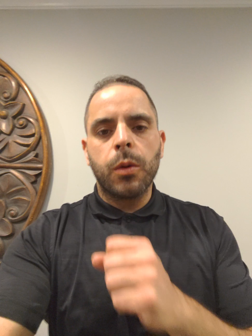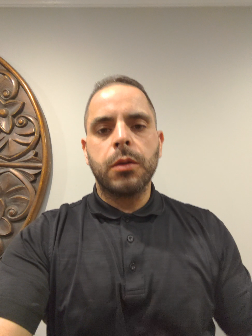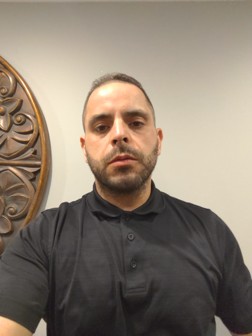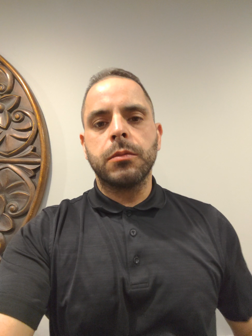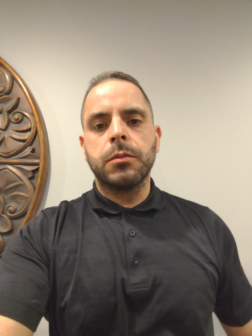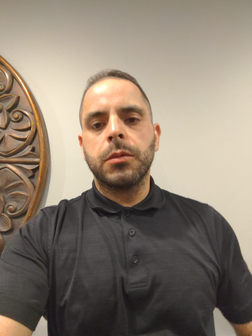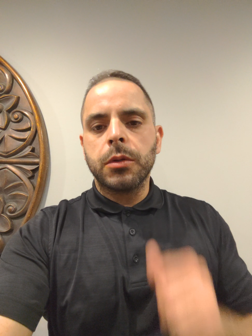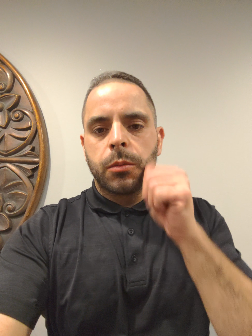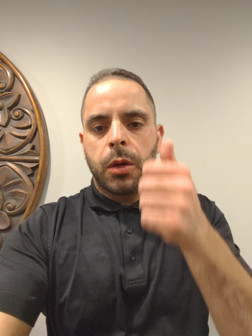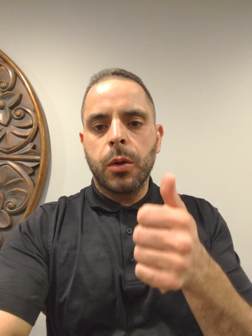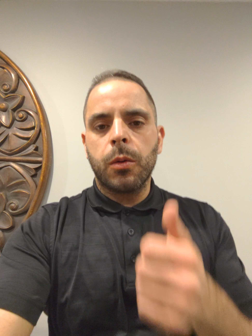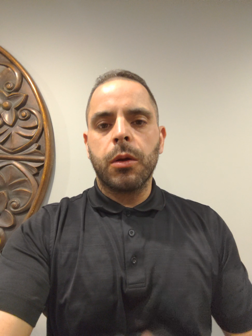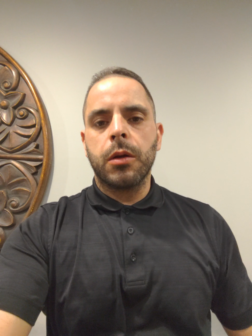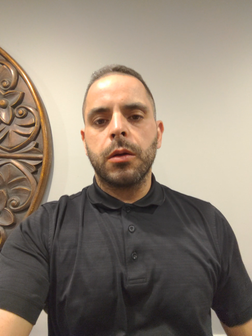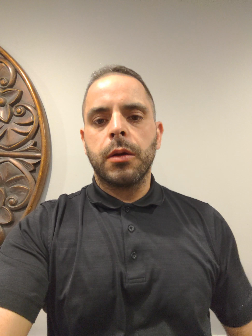tomorrow